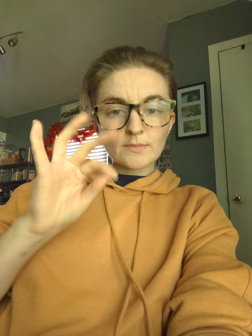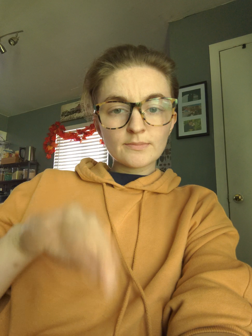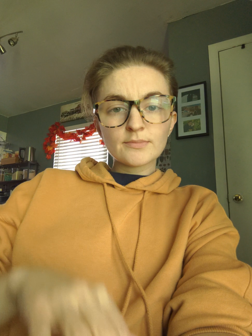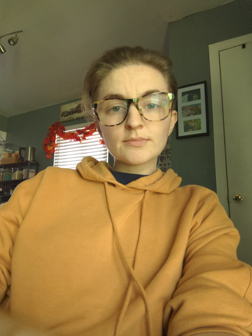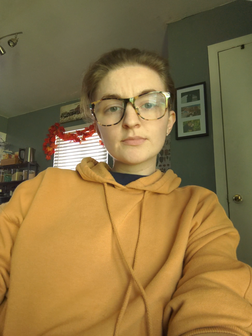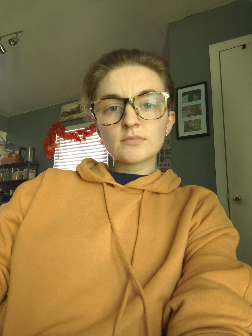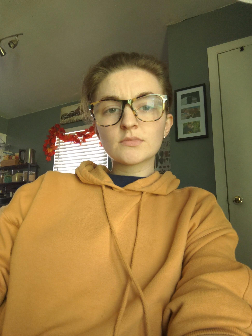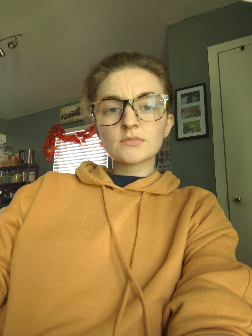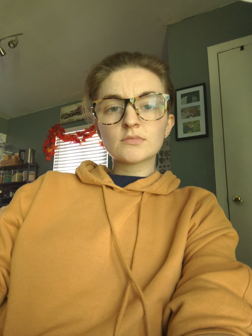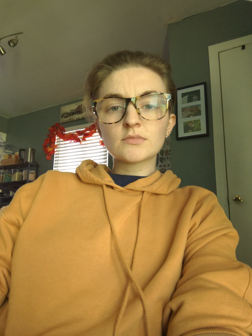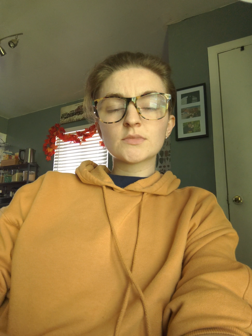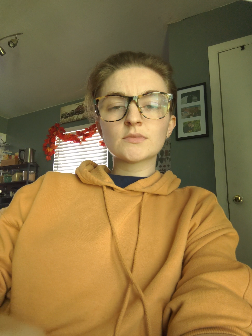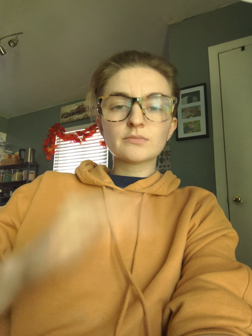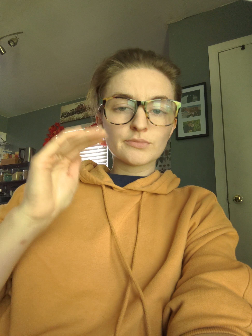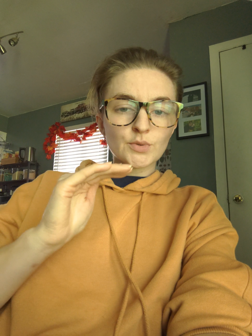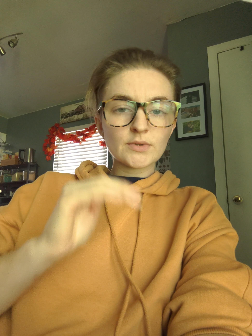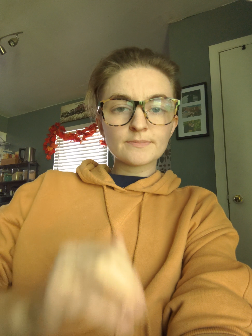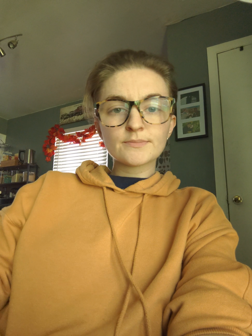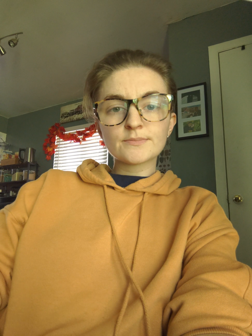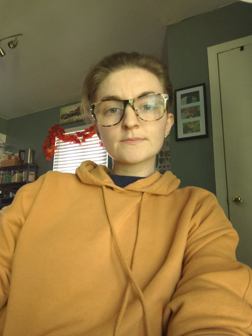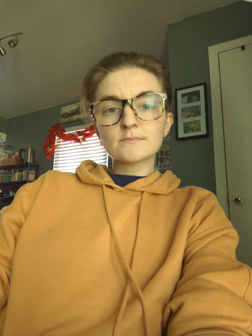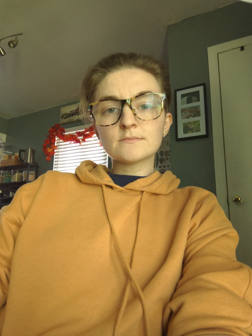little